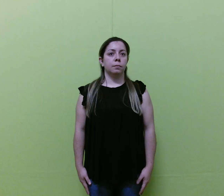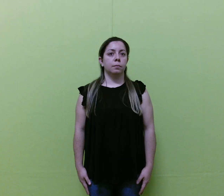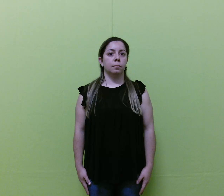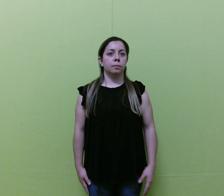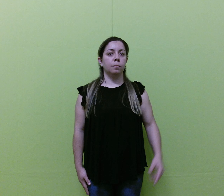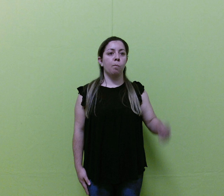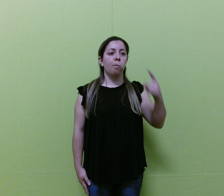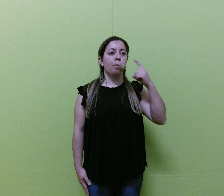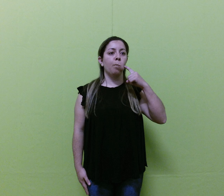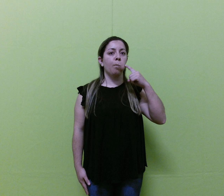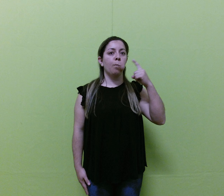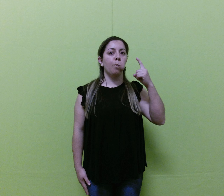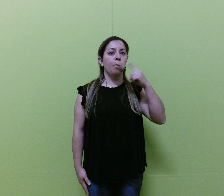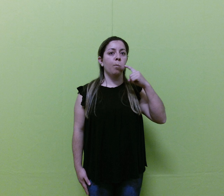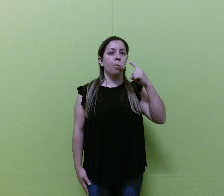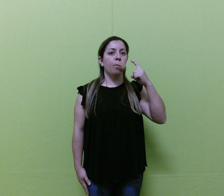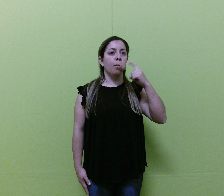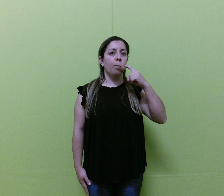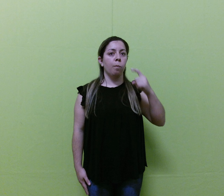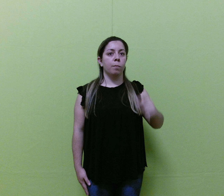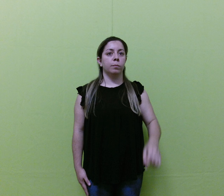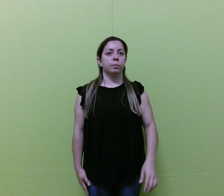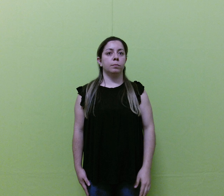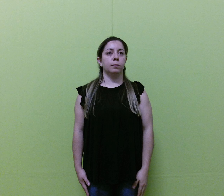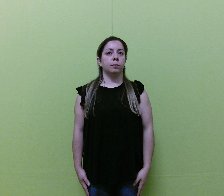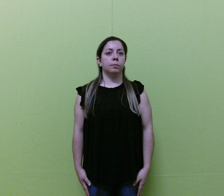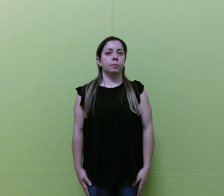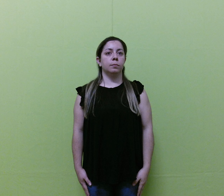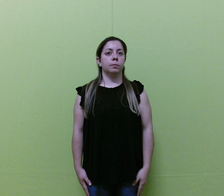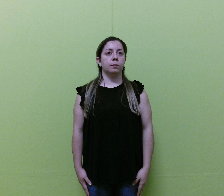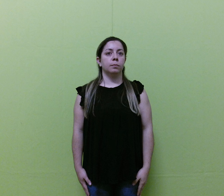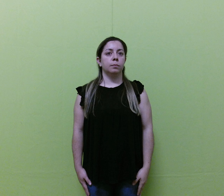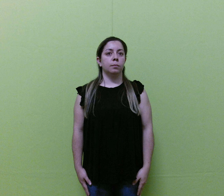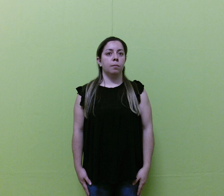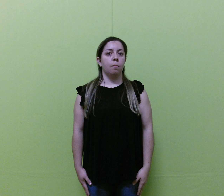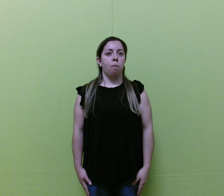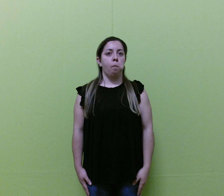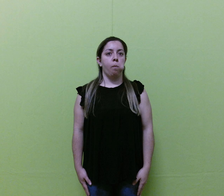bala